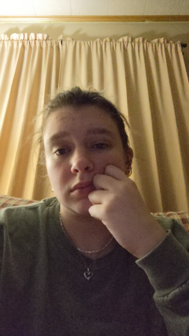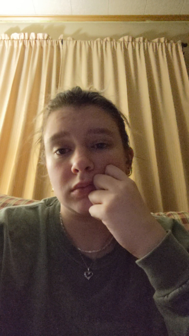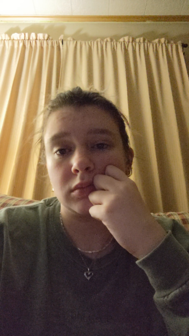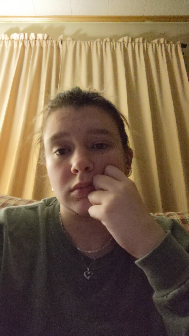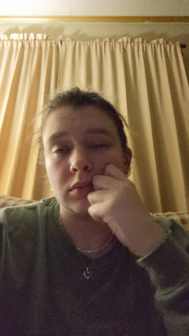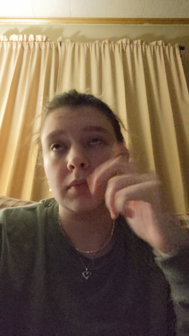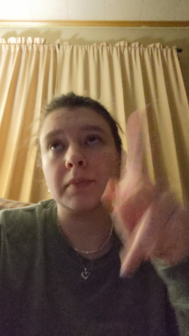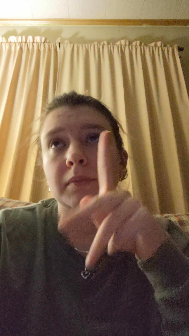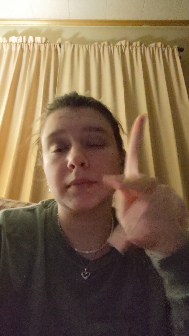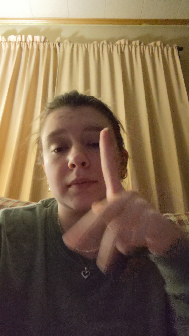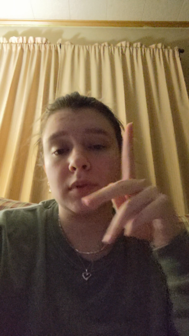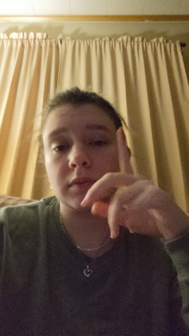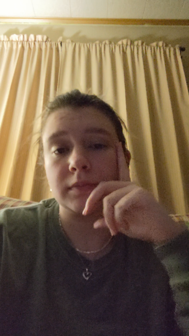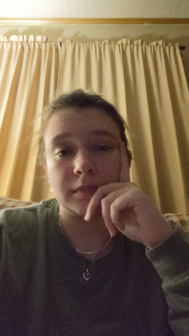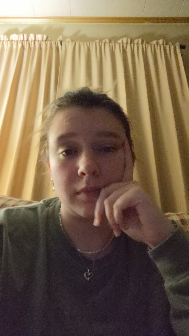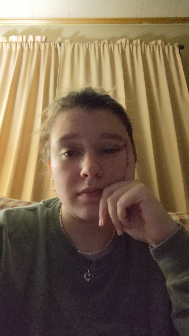people